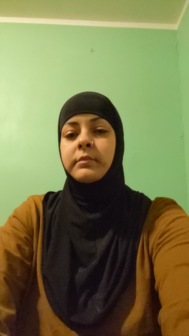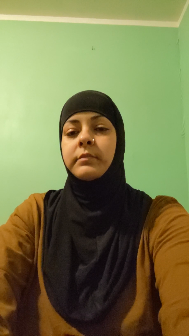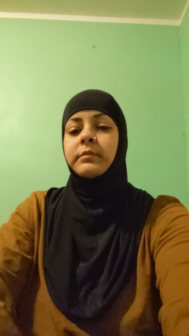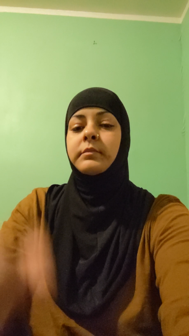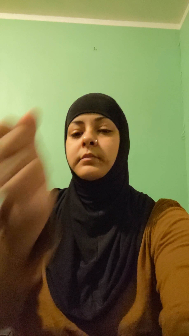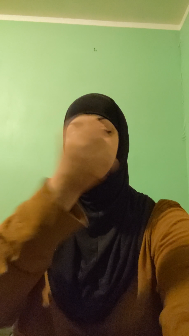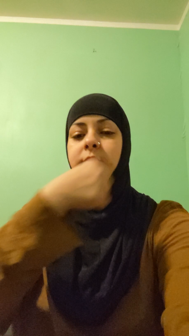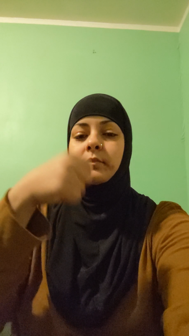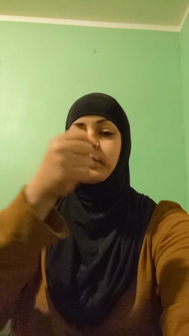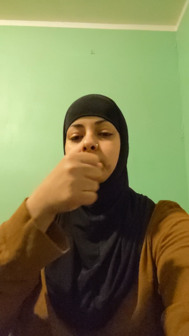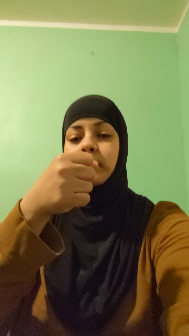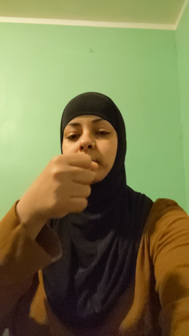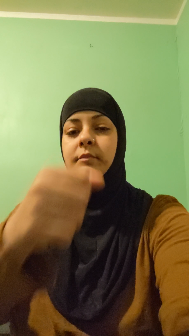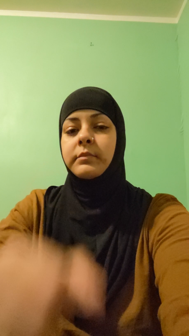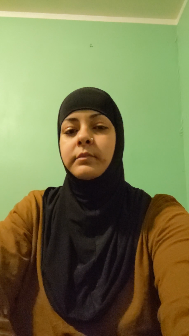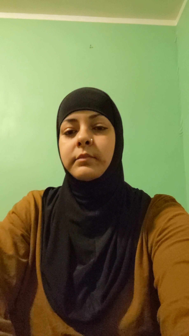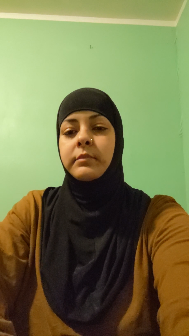coffee